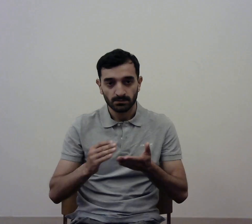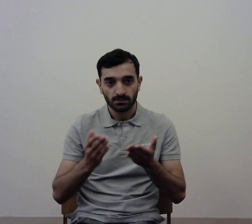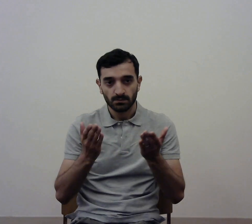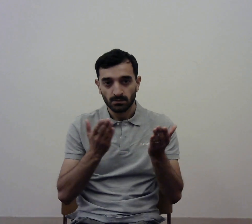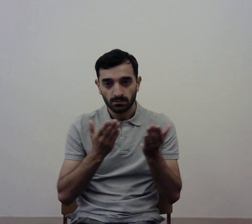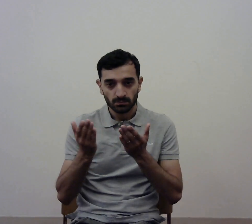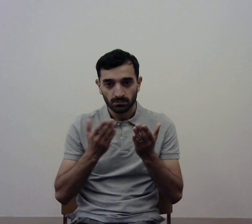oxumaq